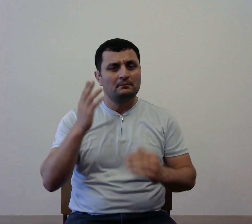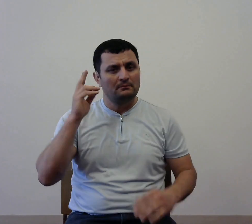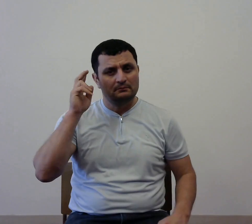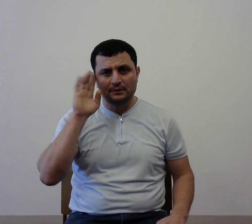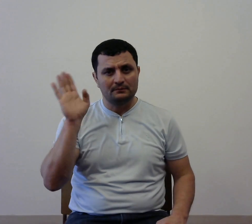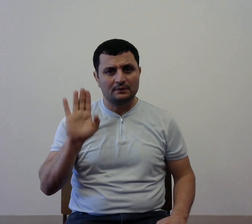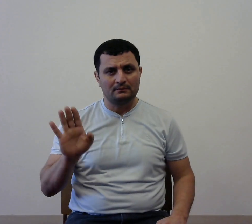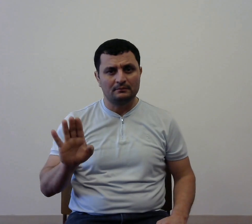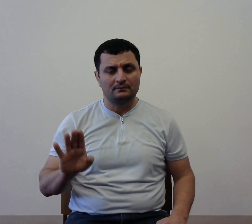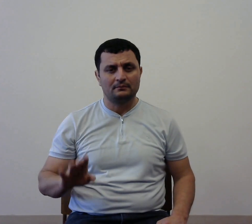bilmir